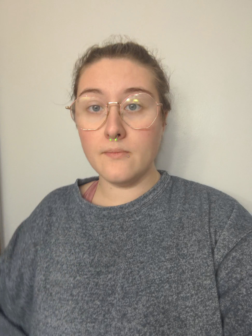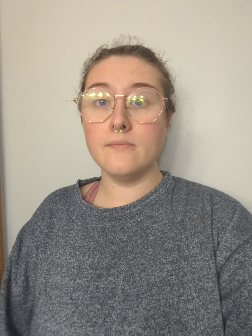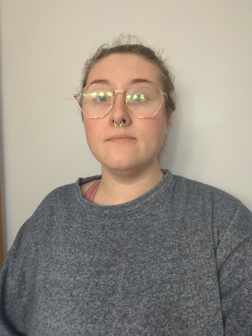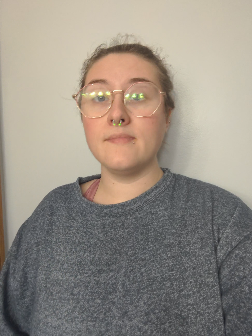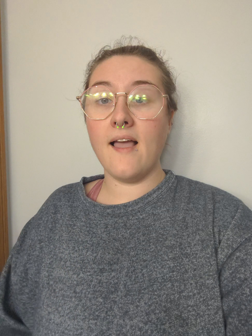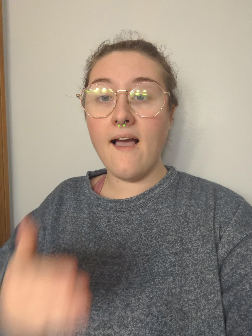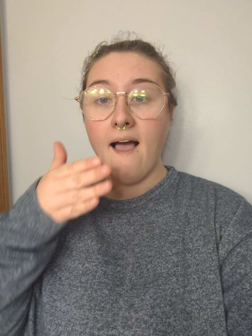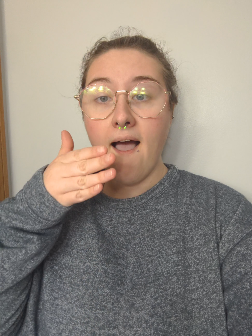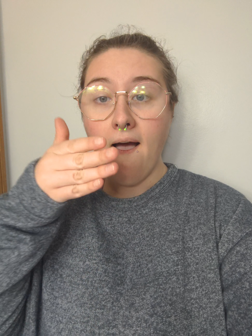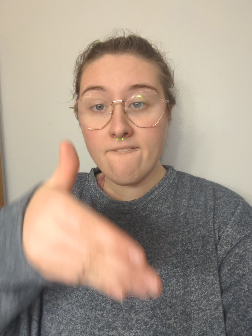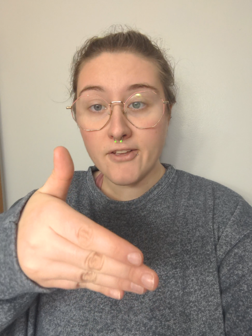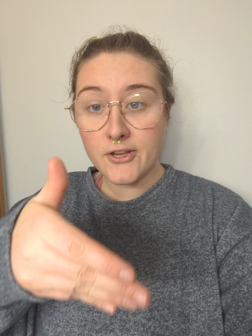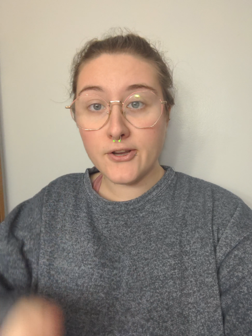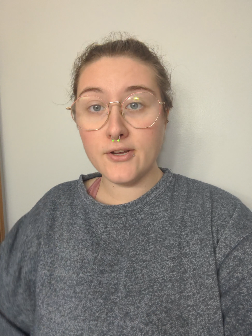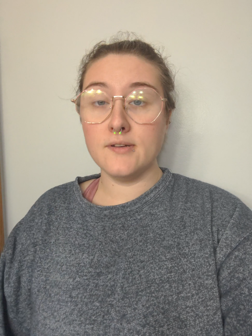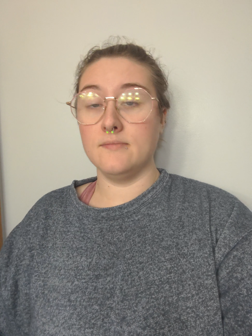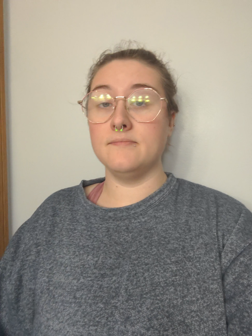after